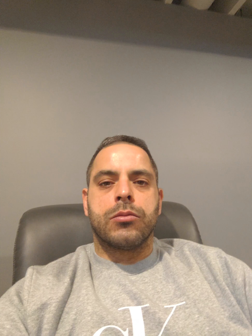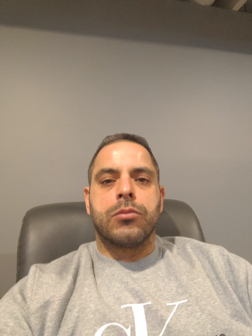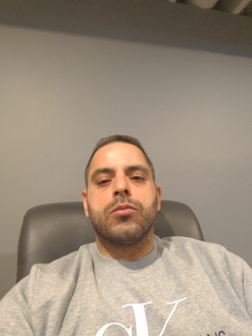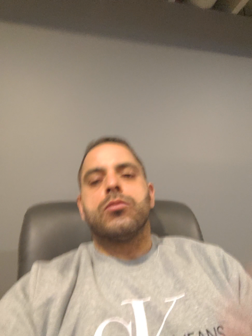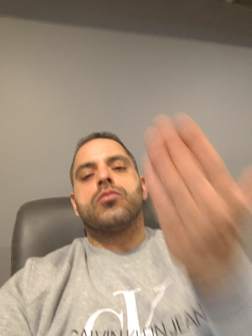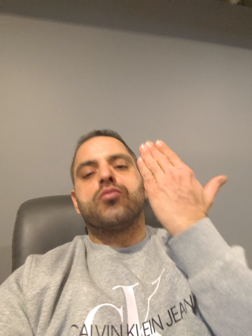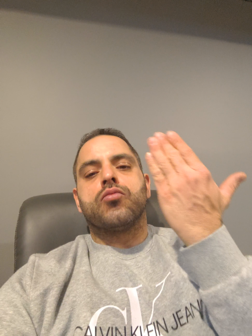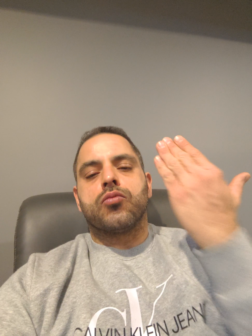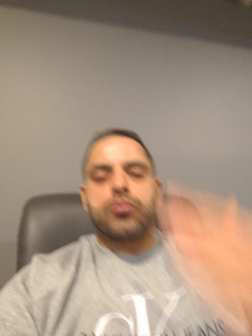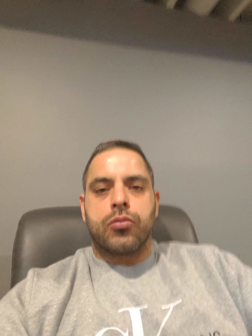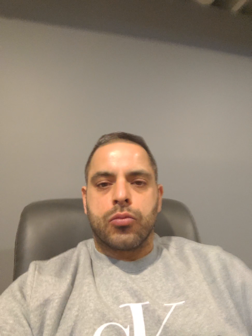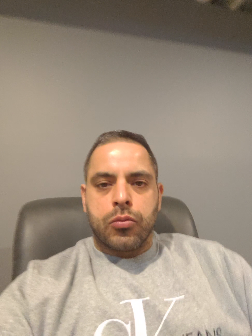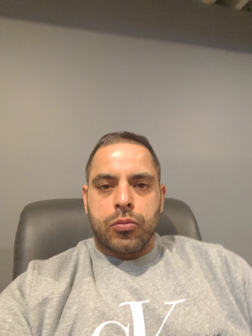morning